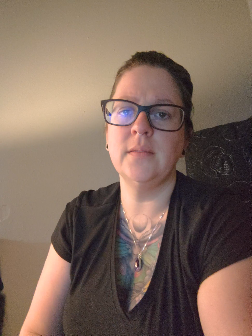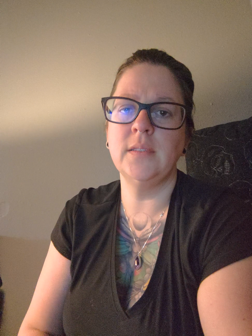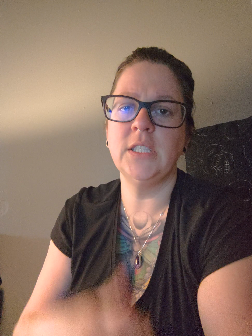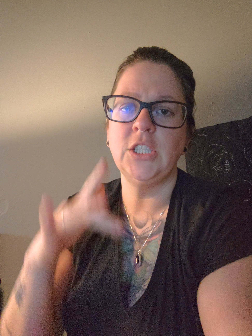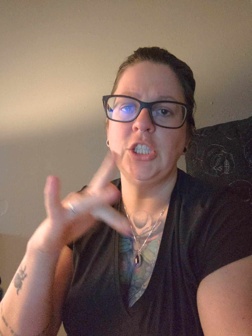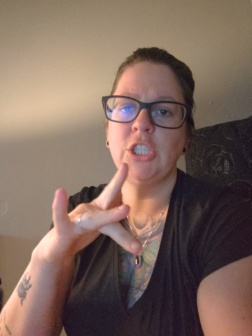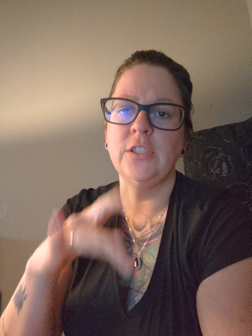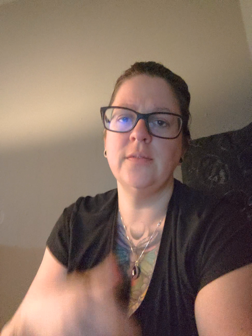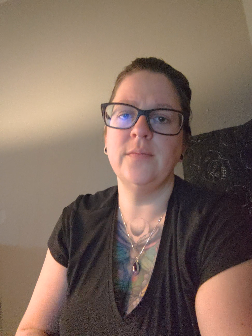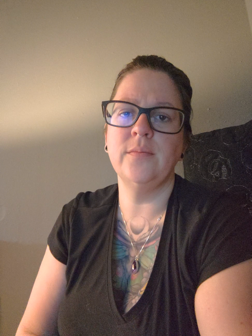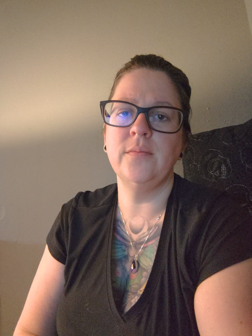touch